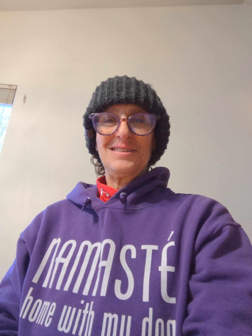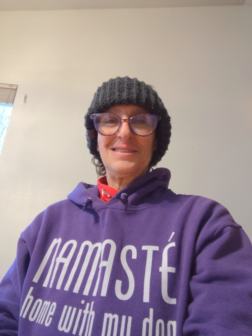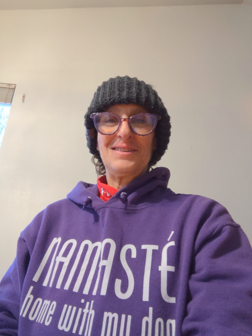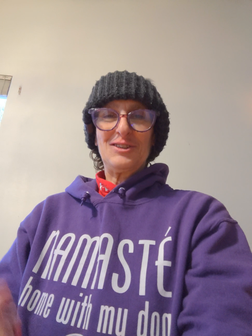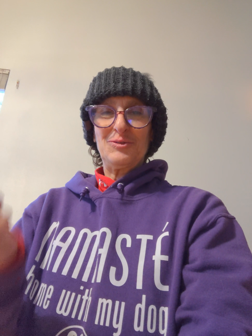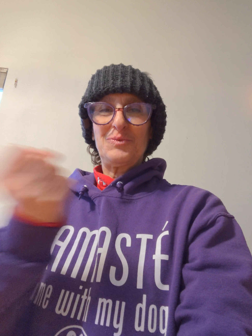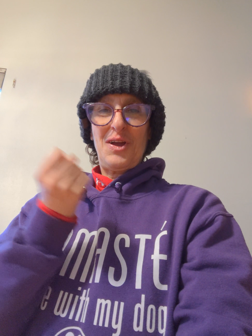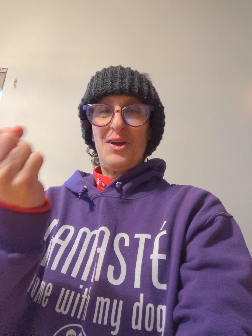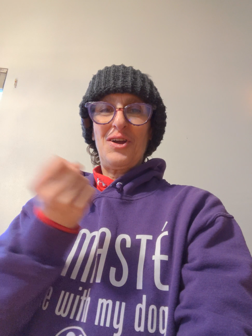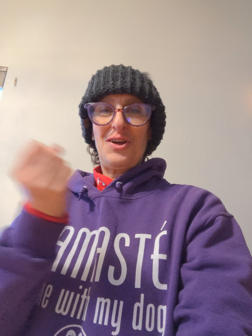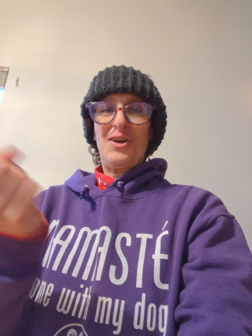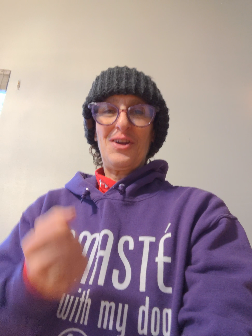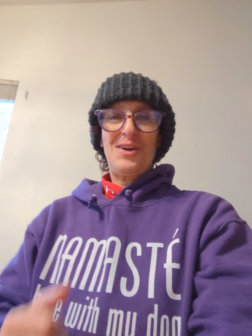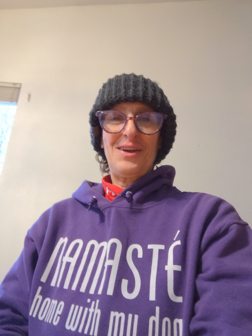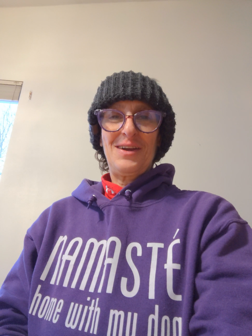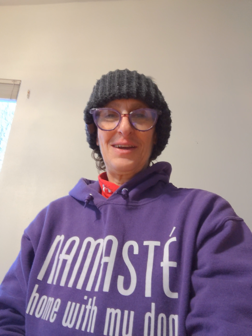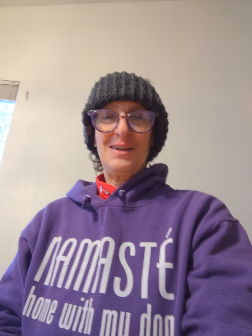drawer